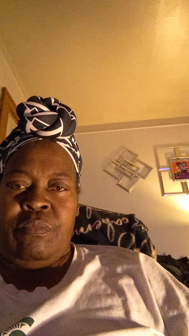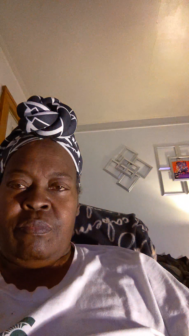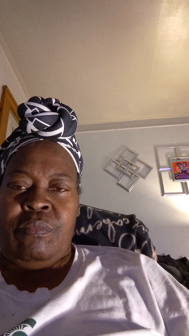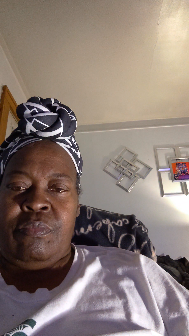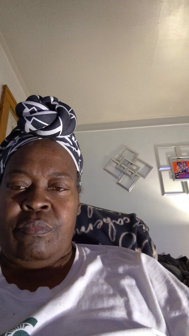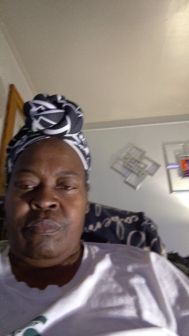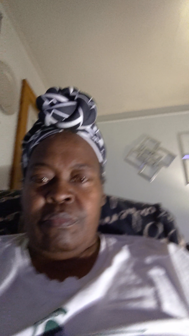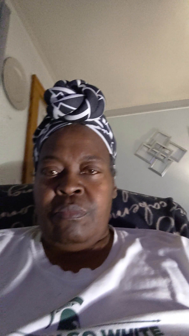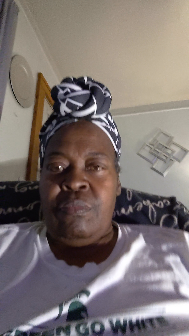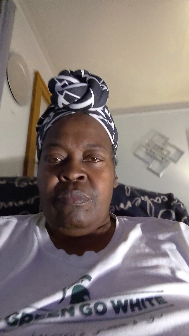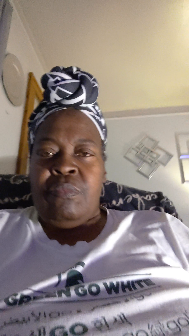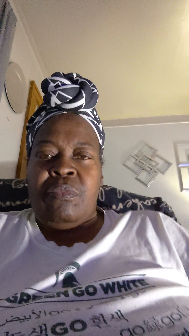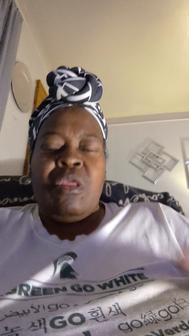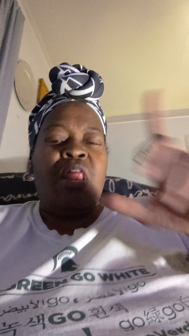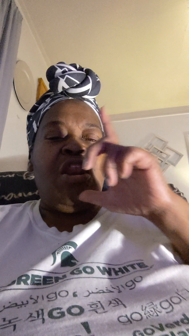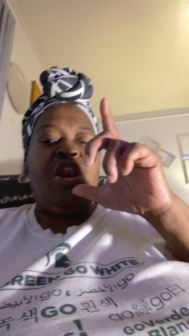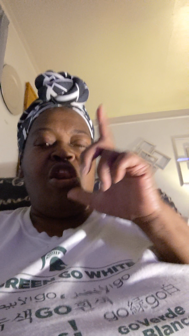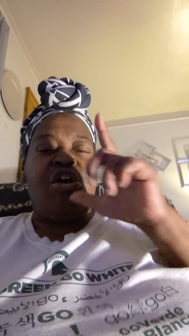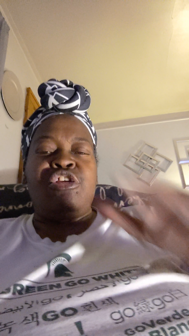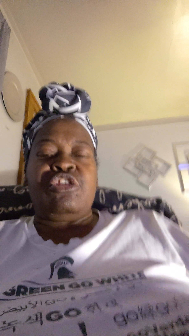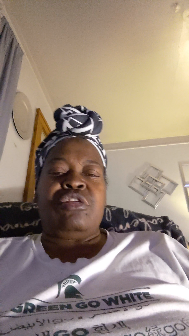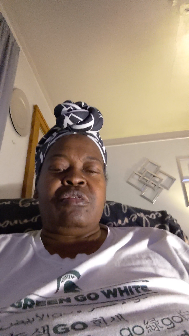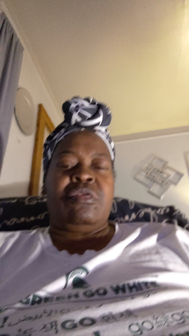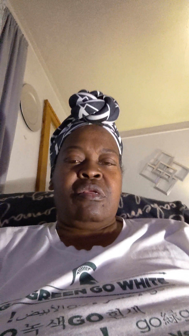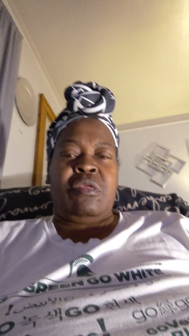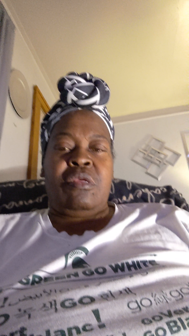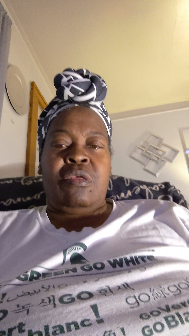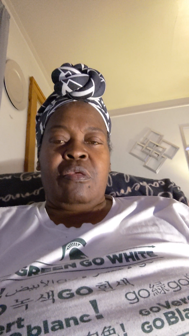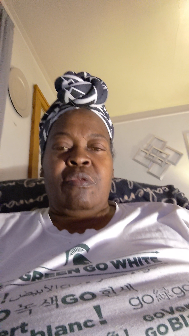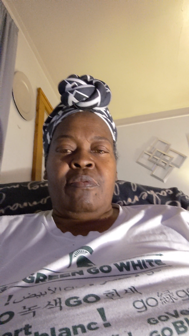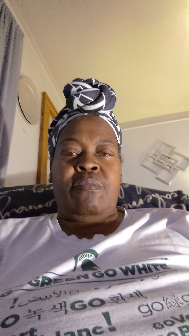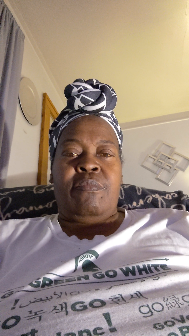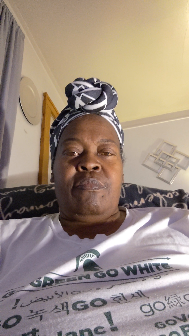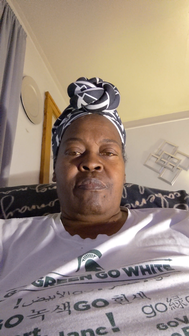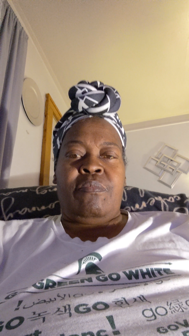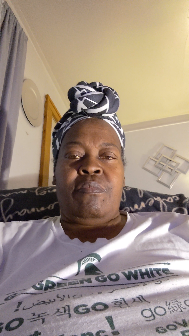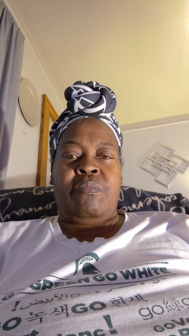lunch